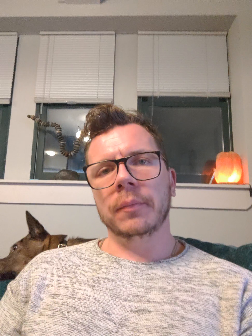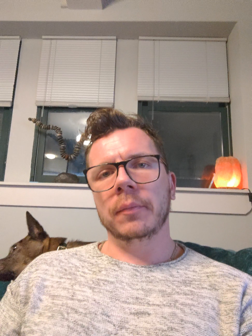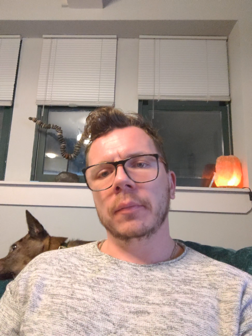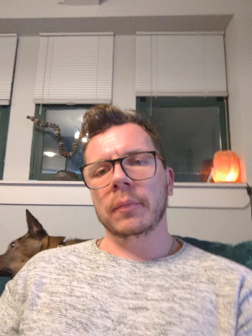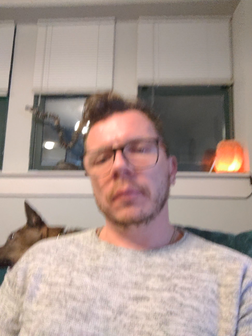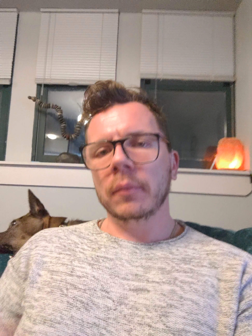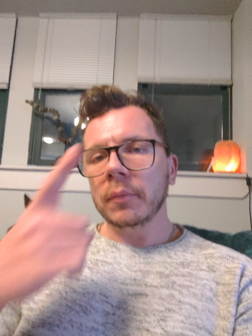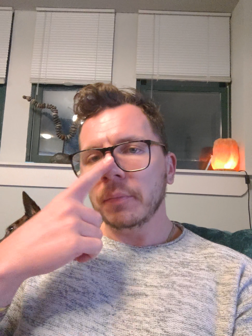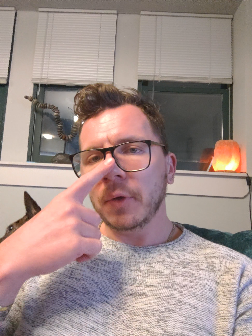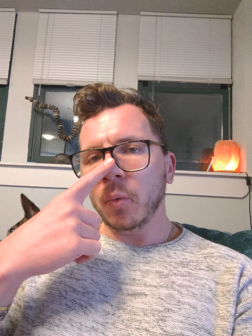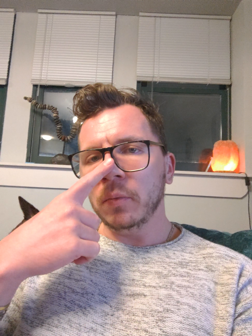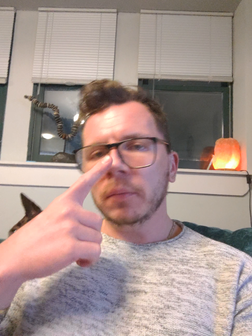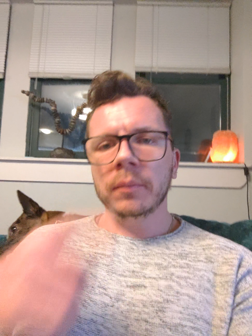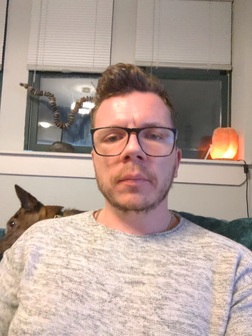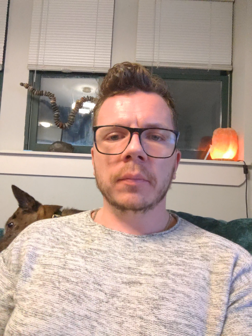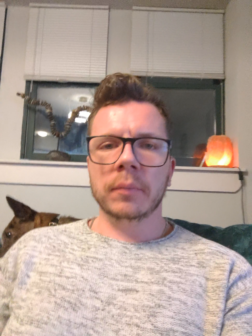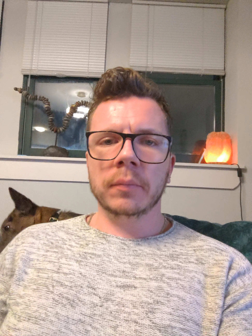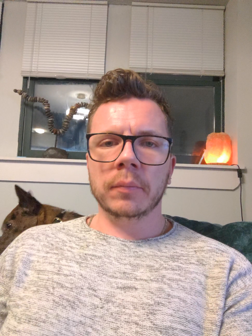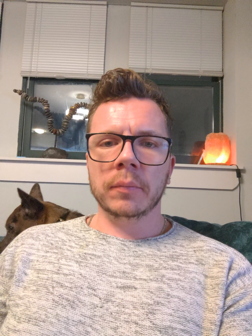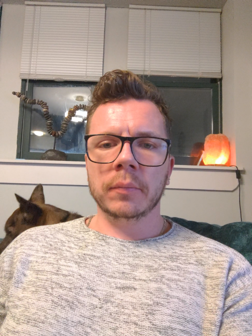nose